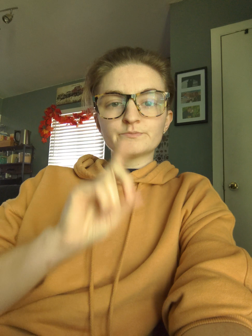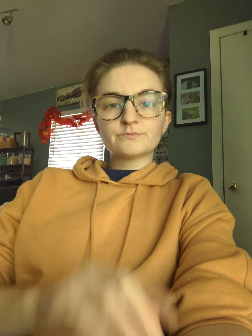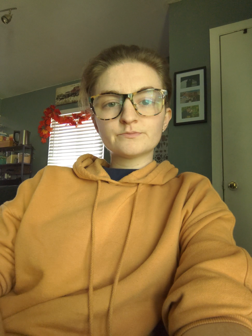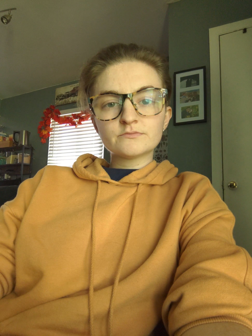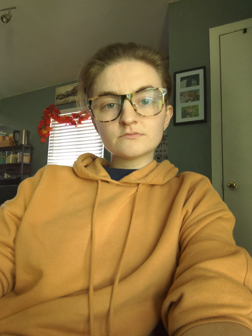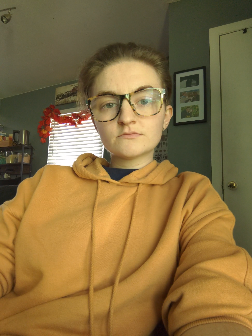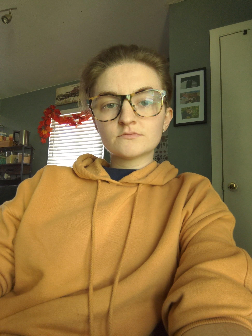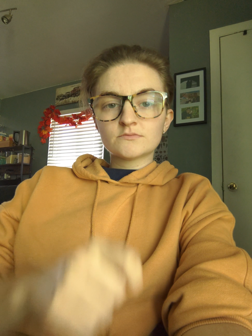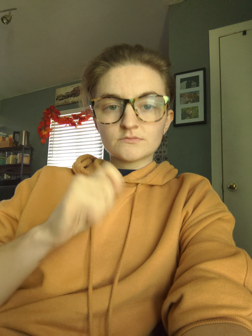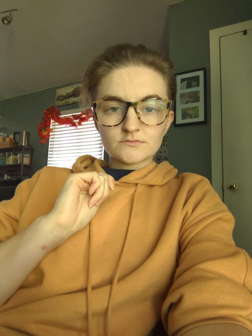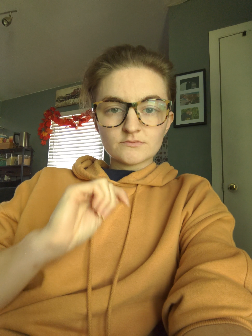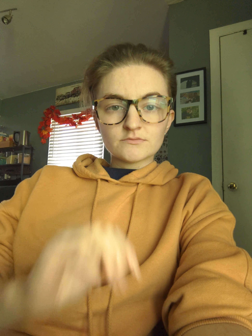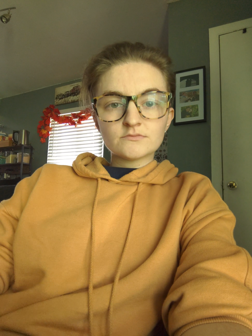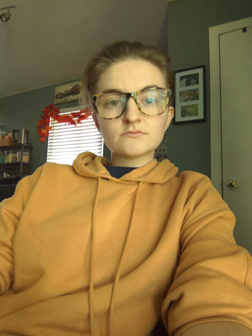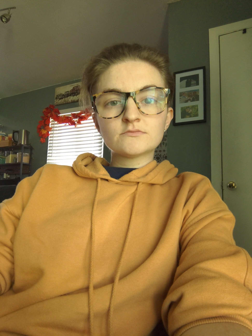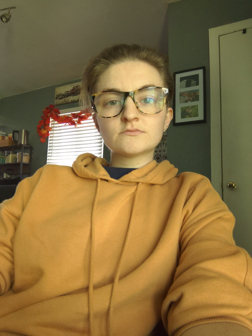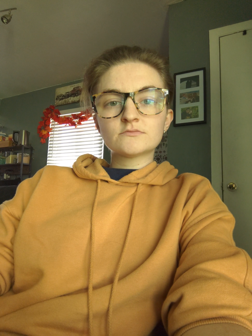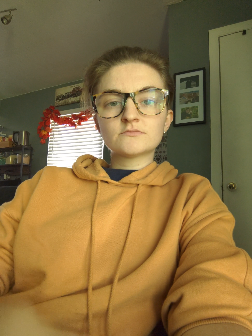rip